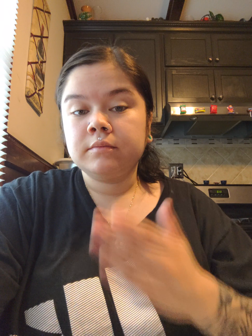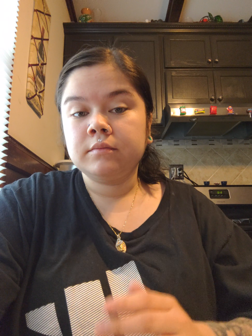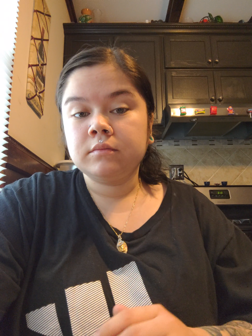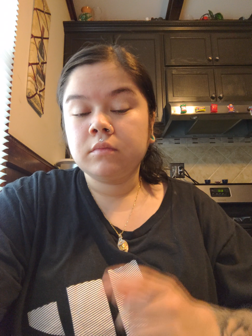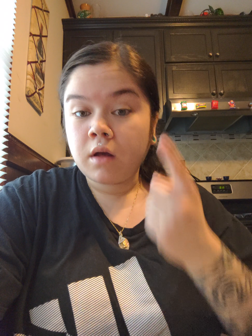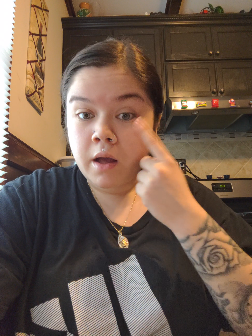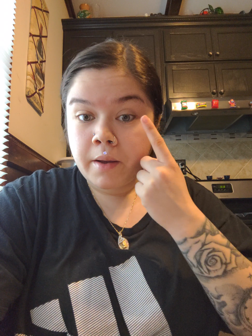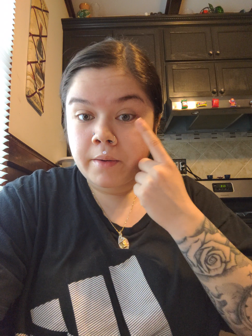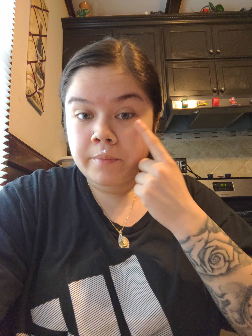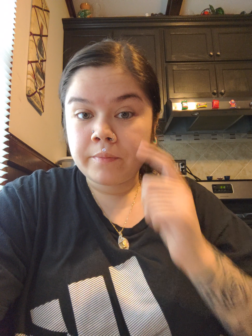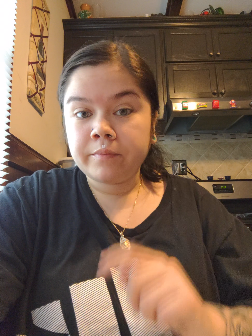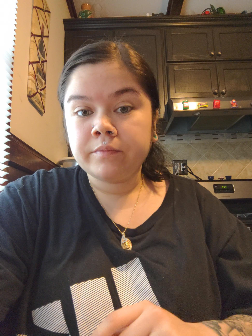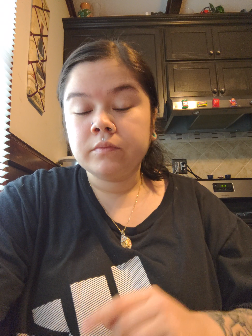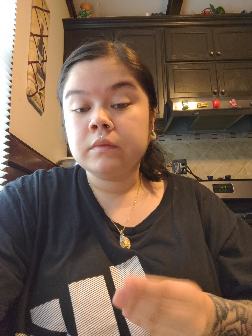eye